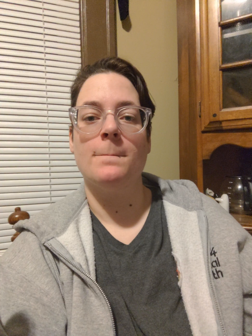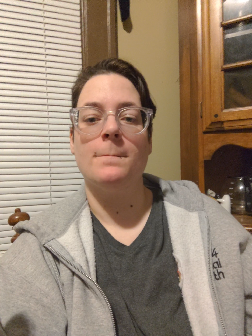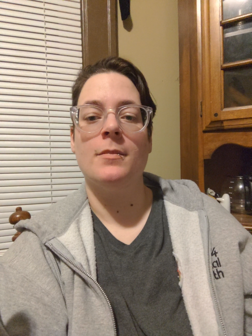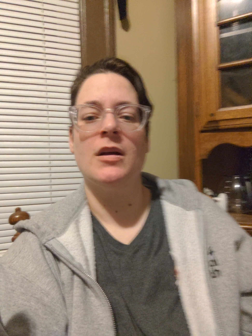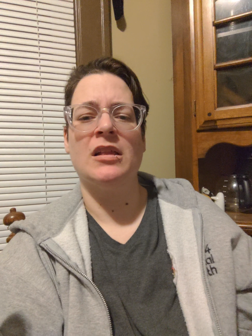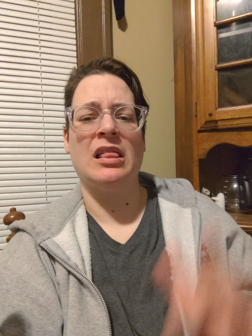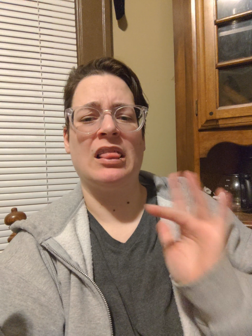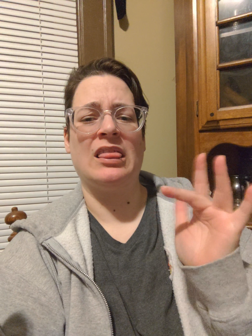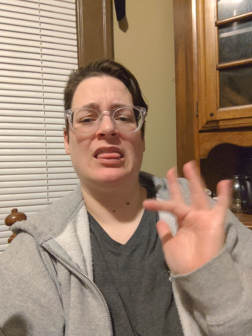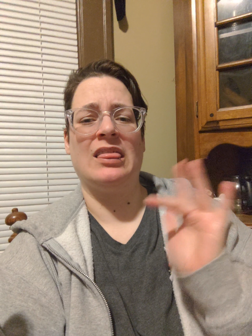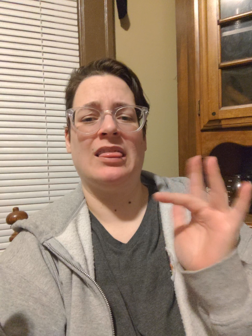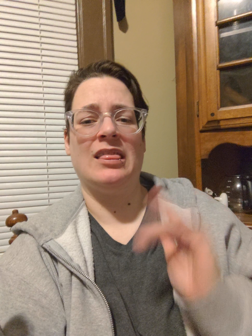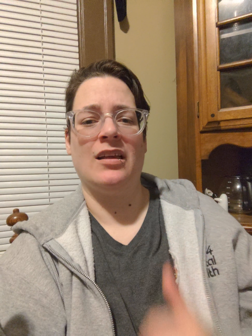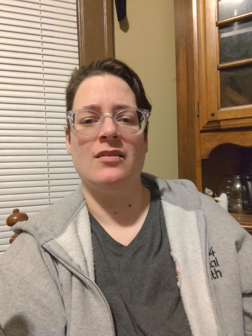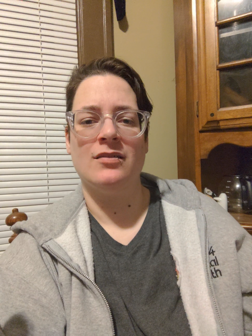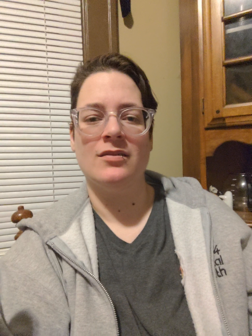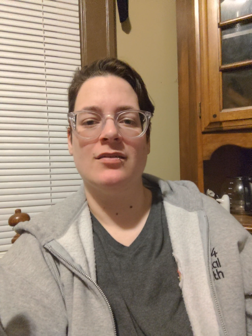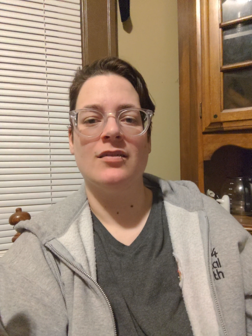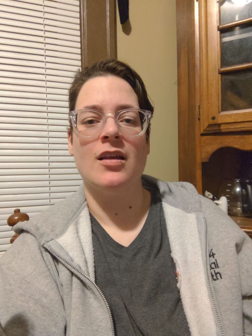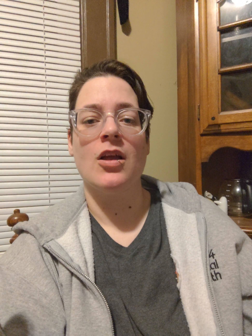yucky